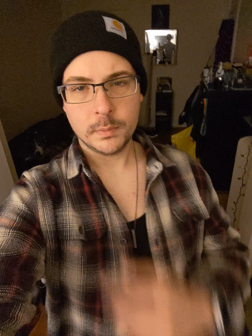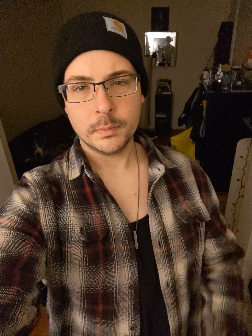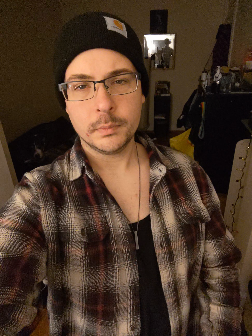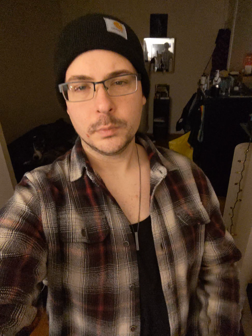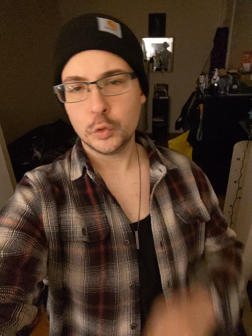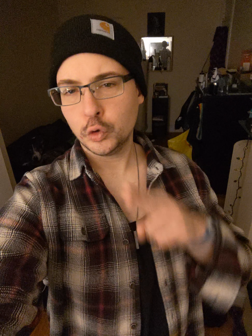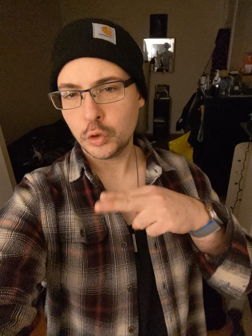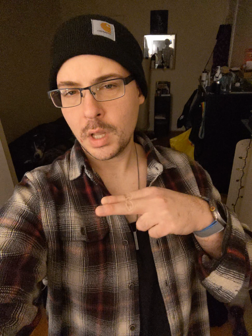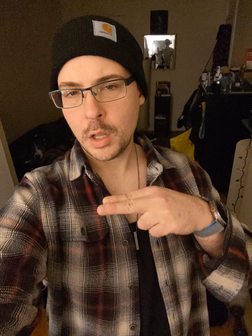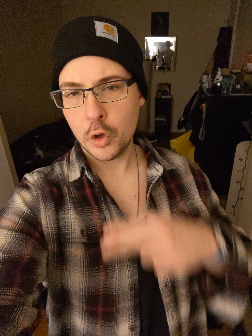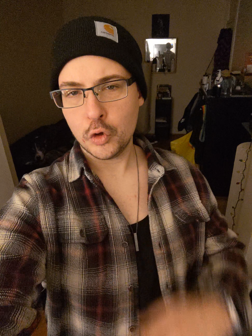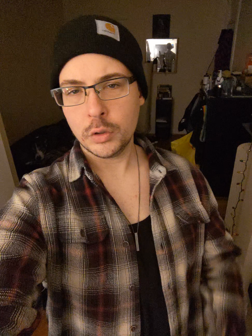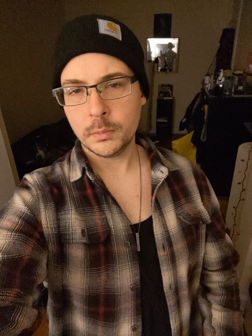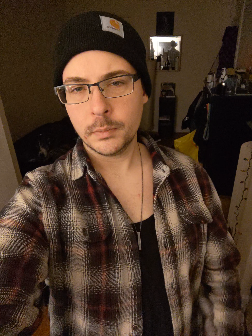chair